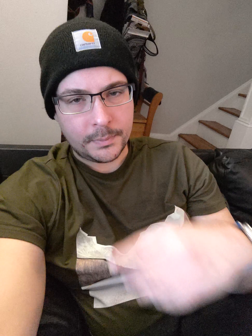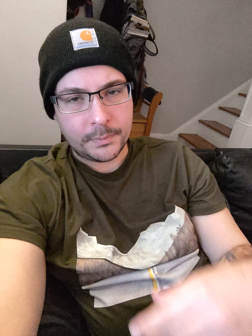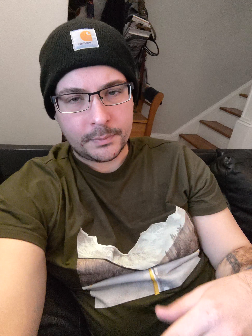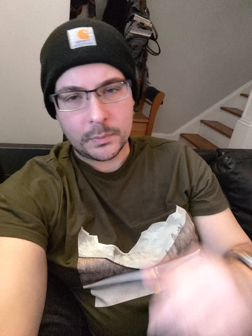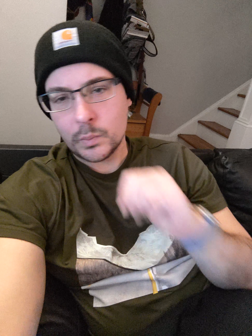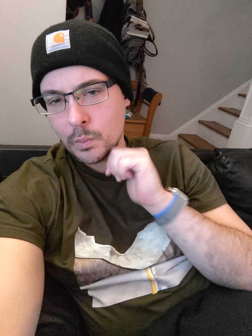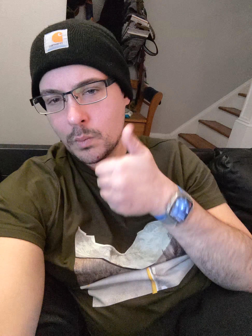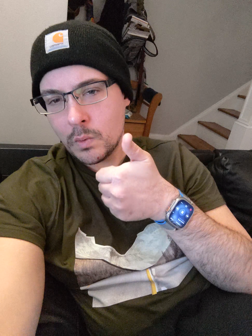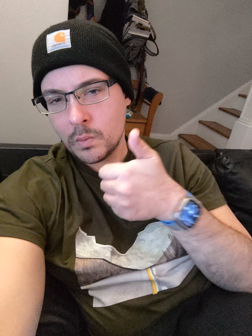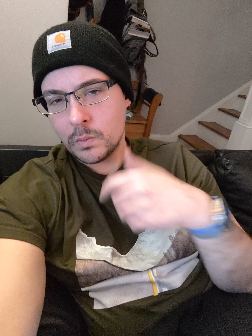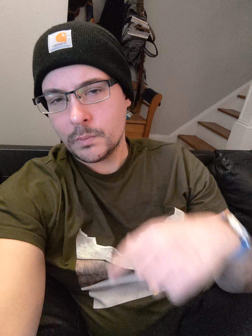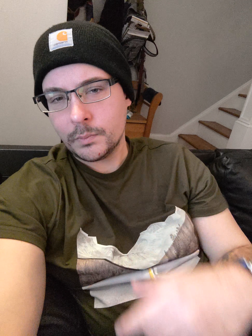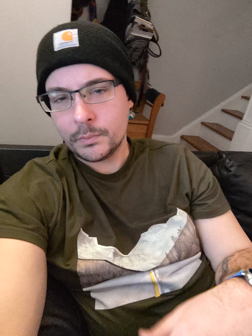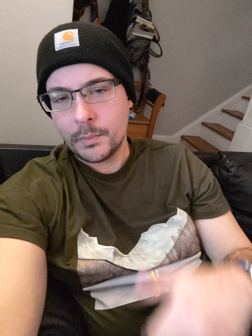tomorrow